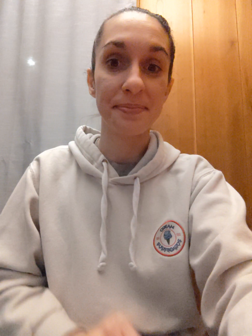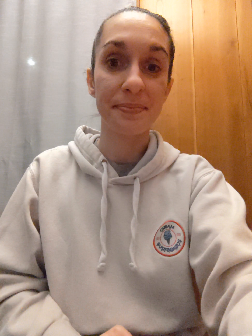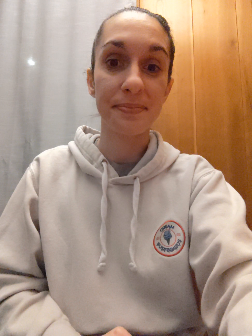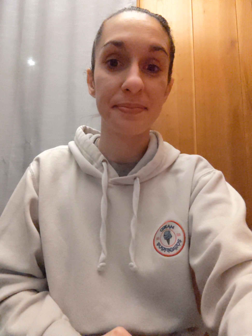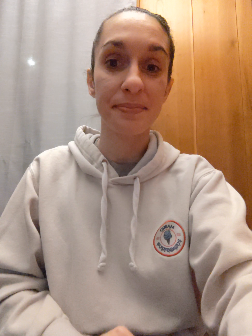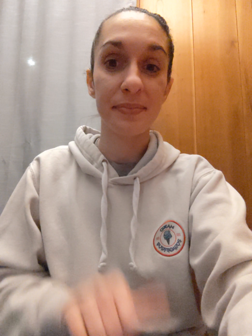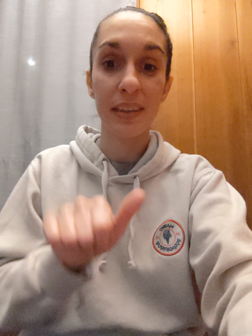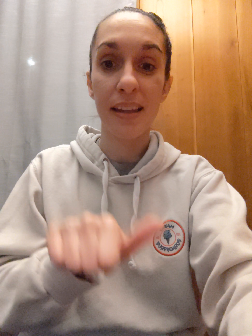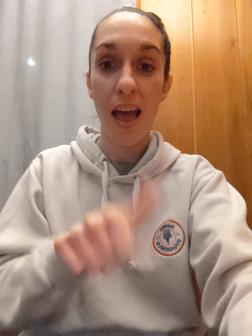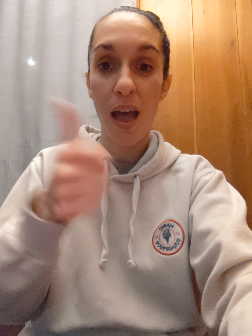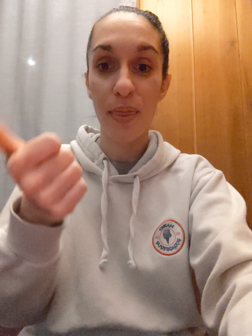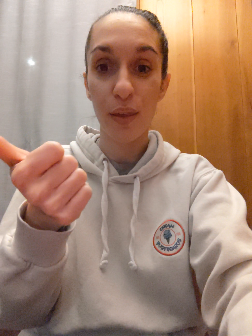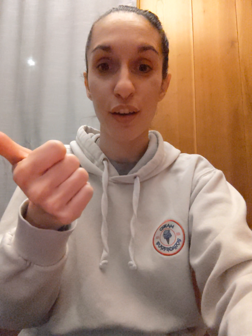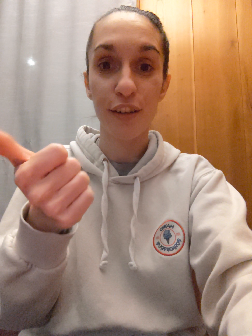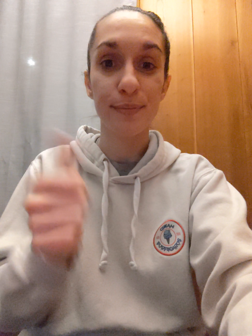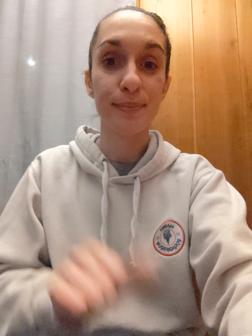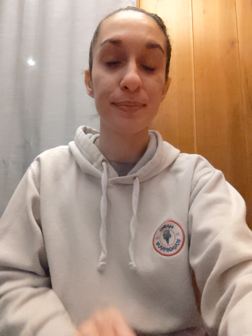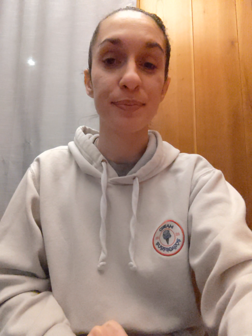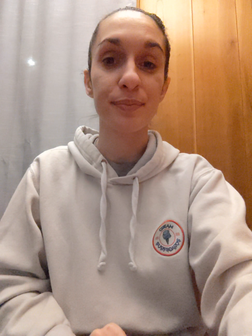another